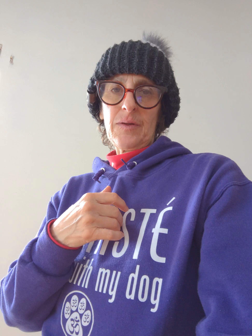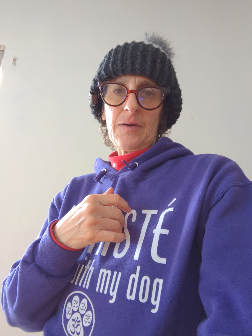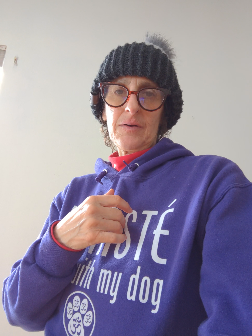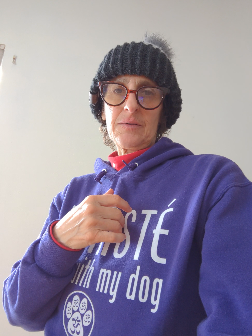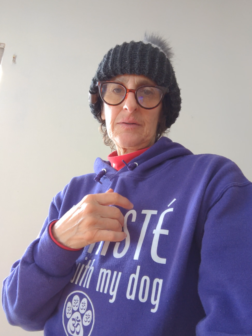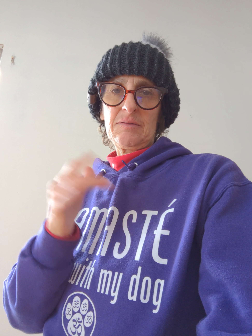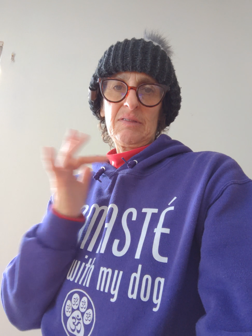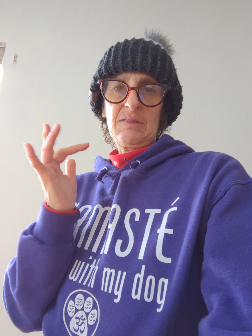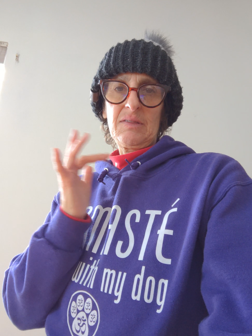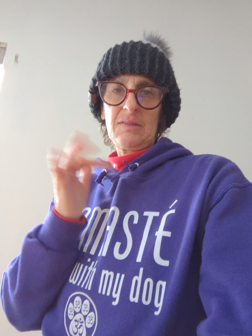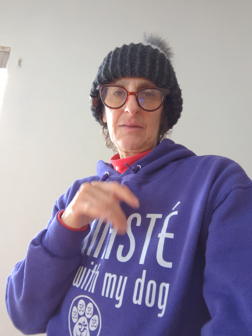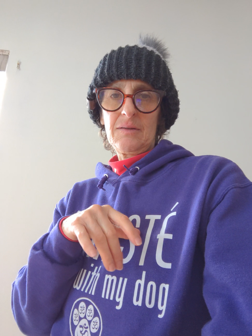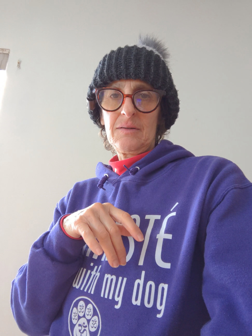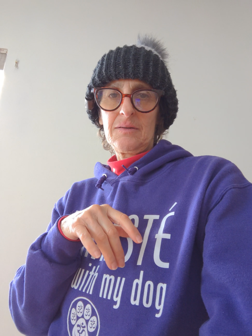yucky